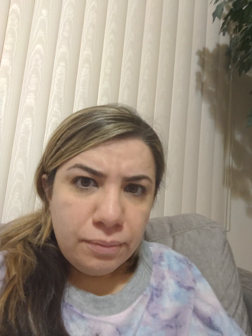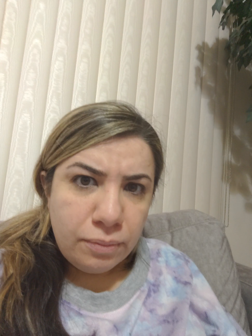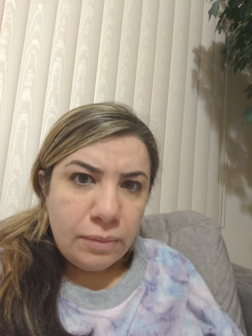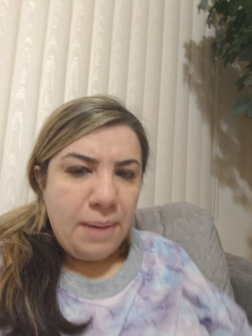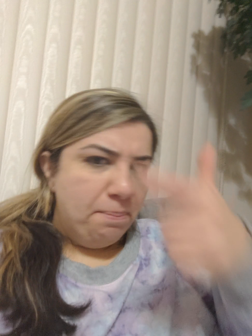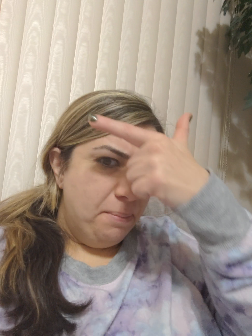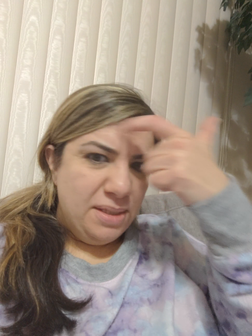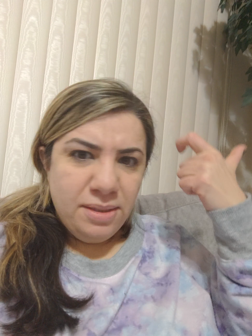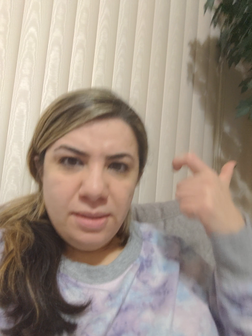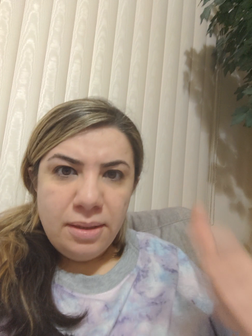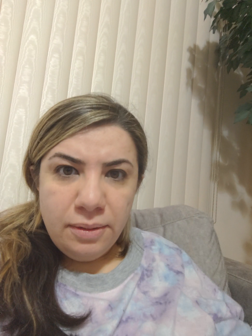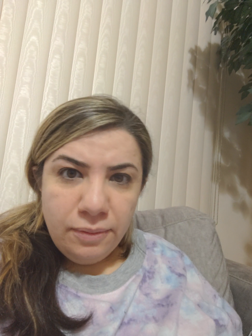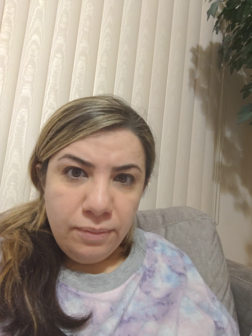because